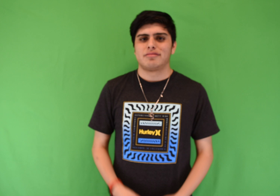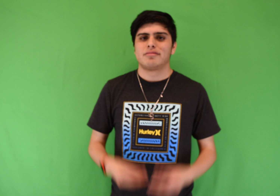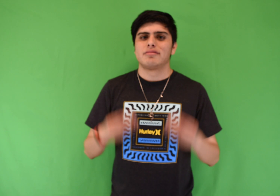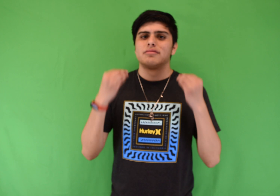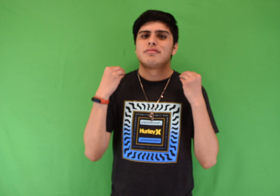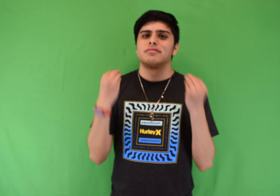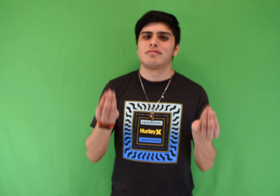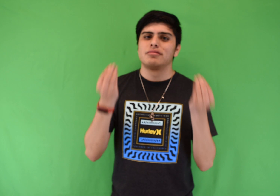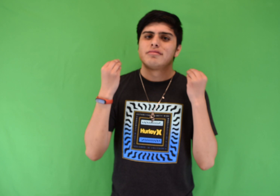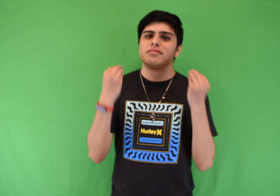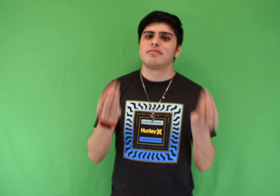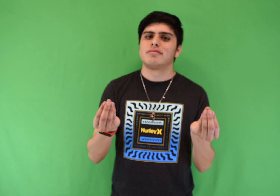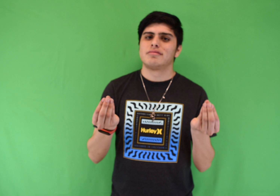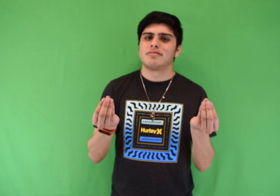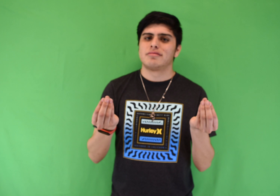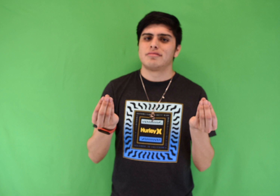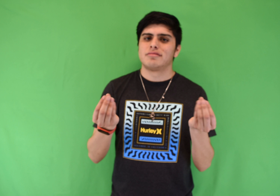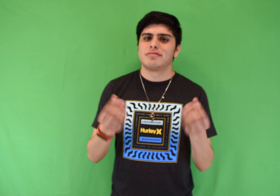mucho